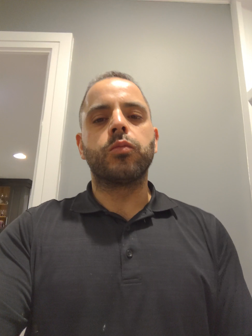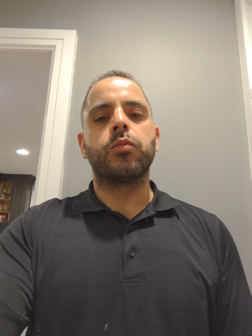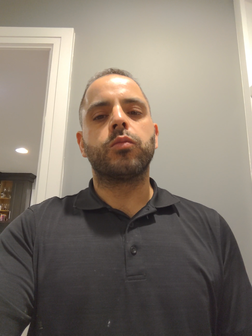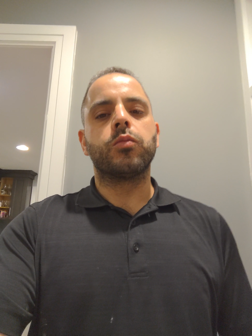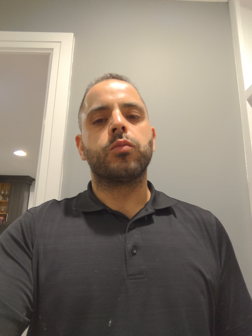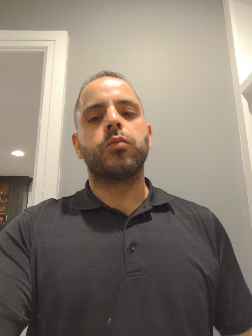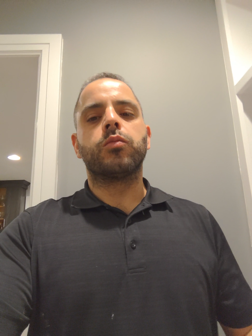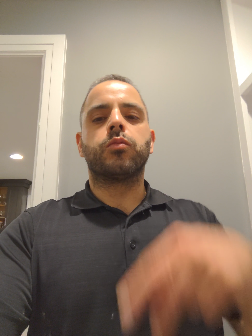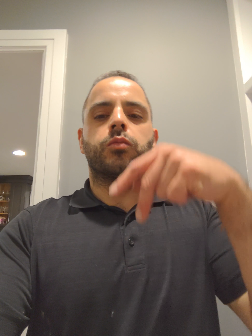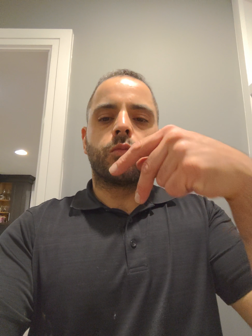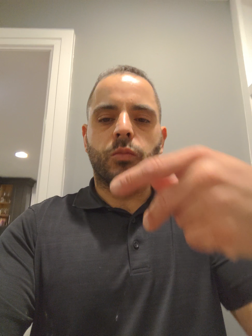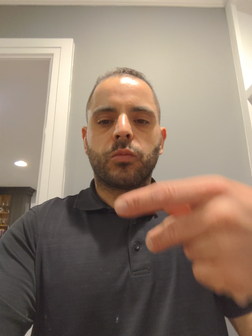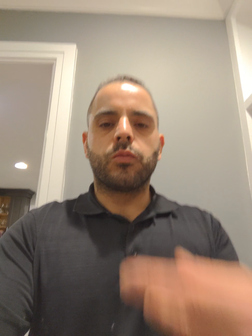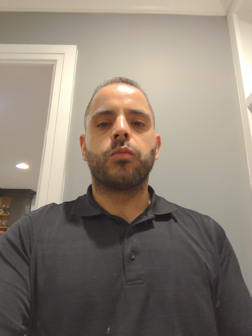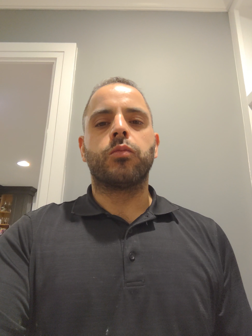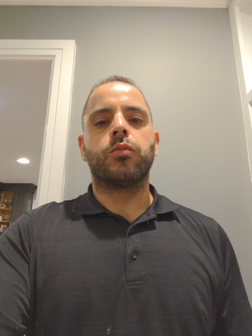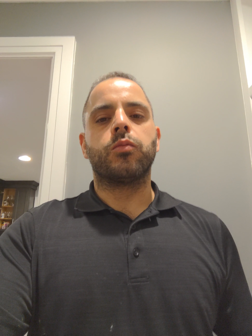fall